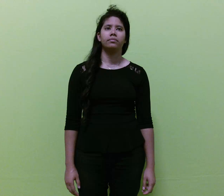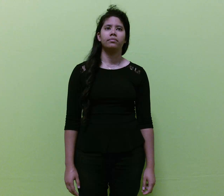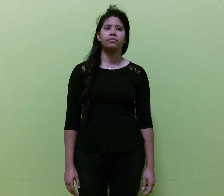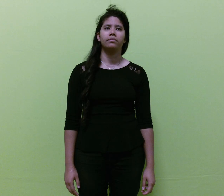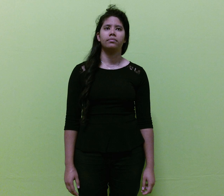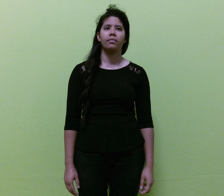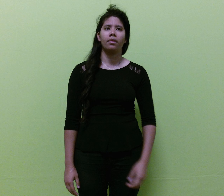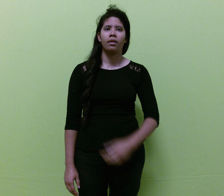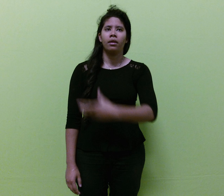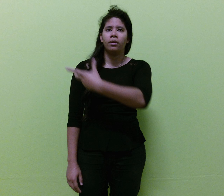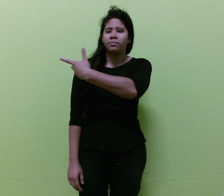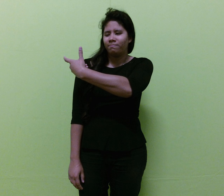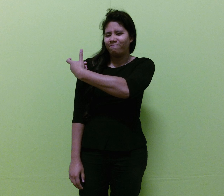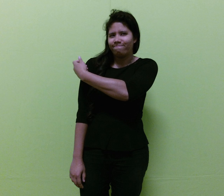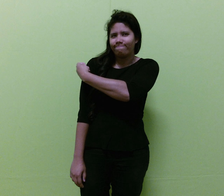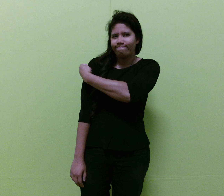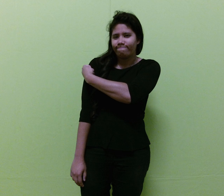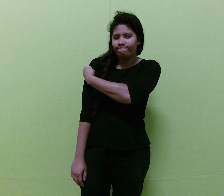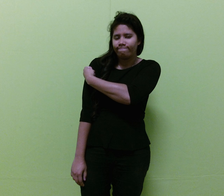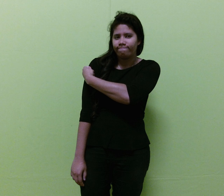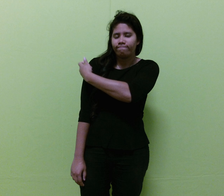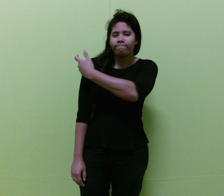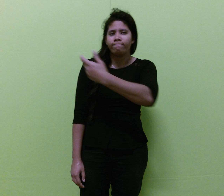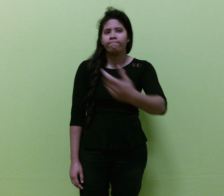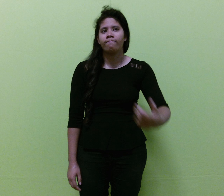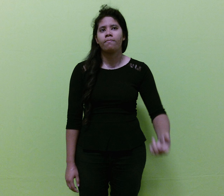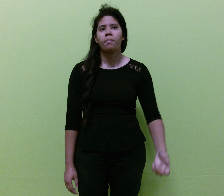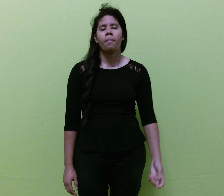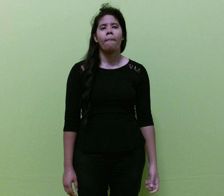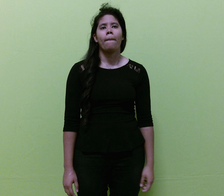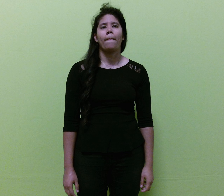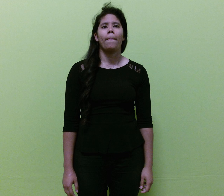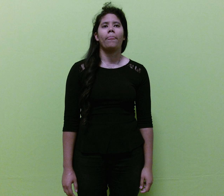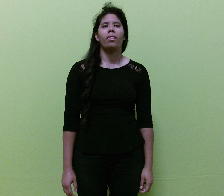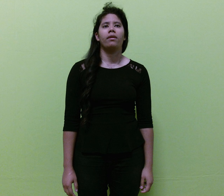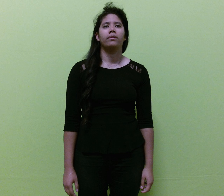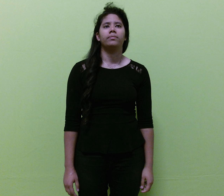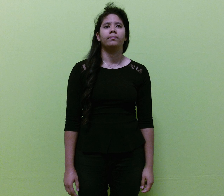vacina